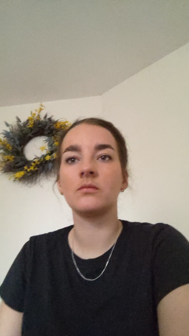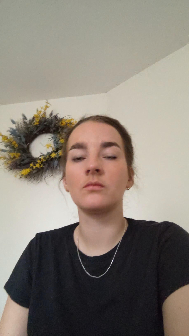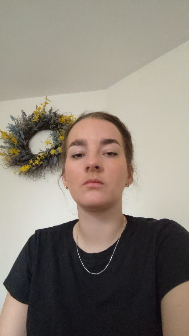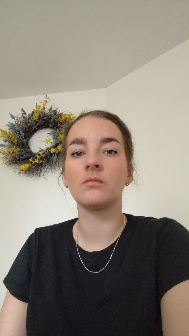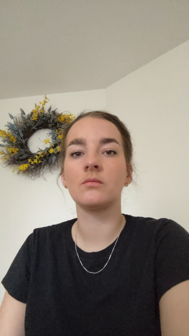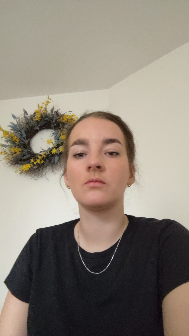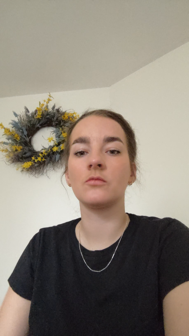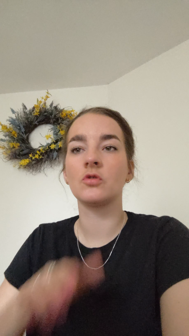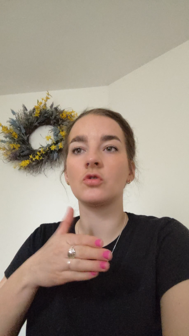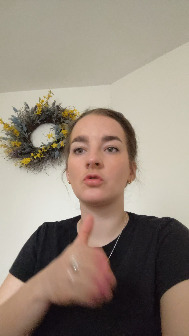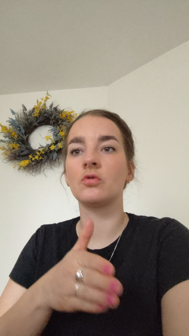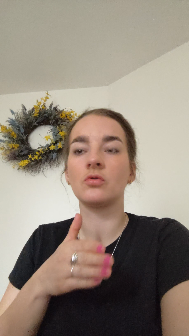cook